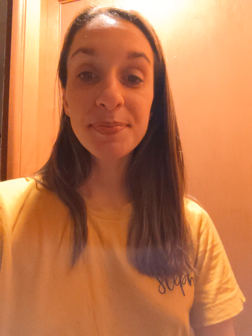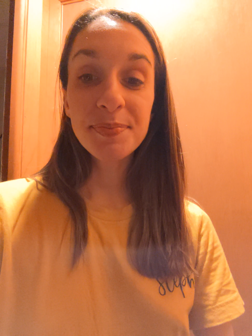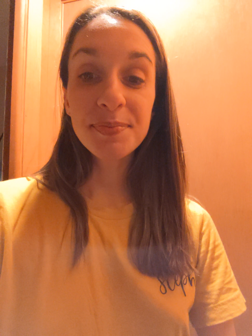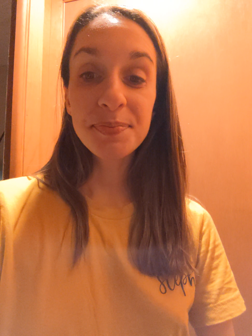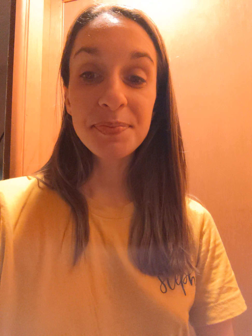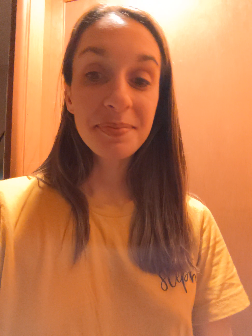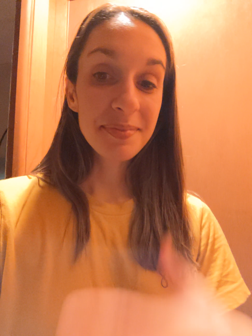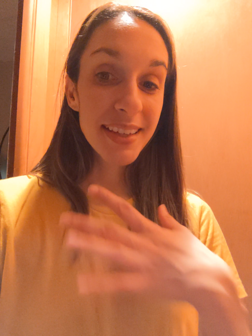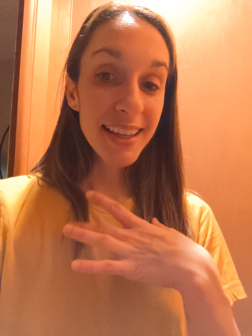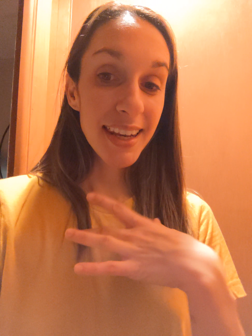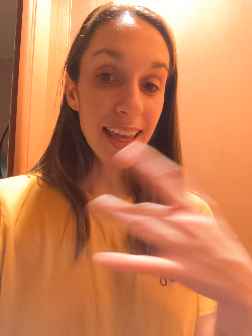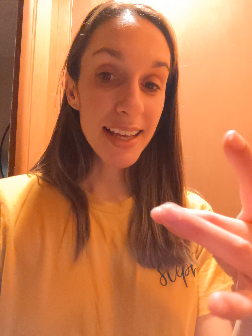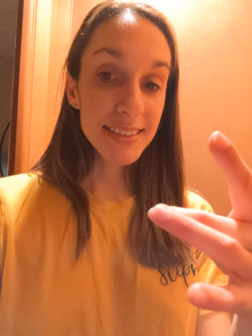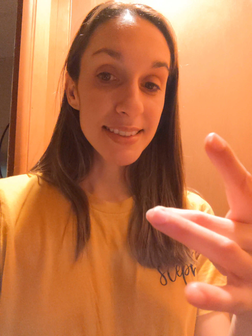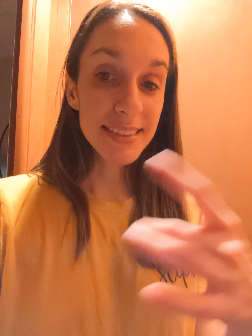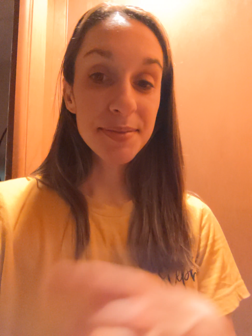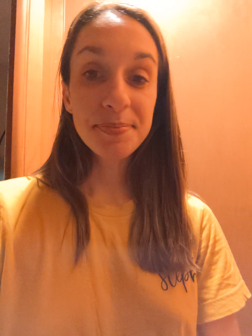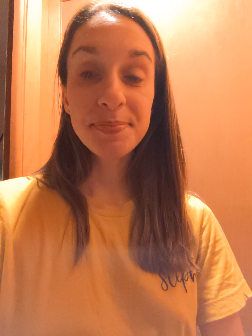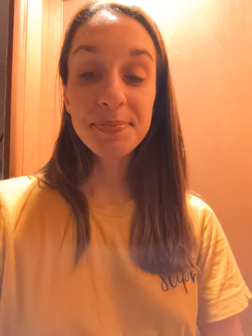like